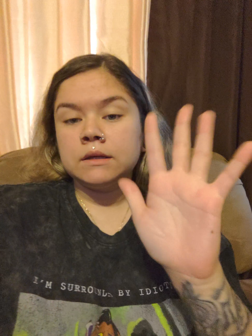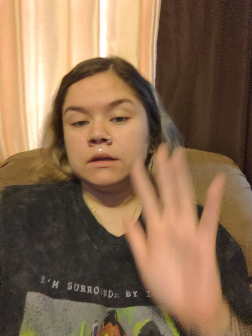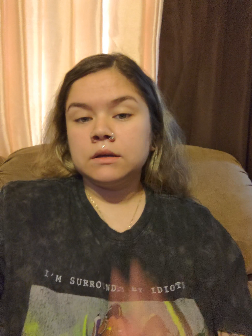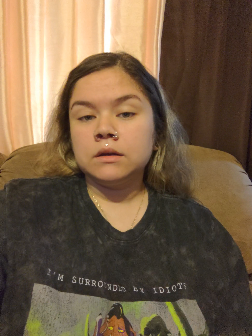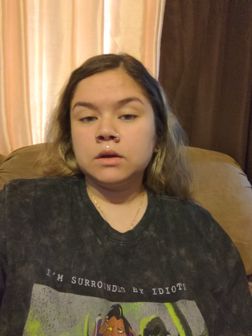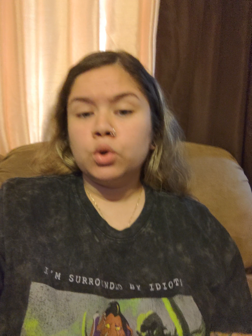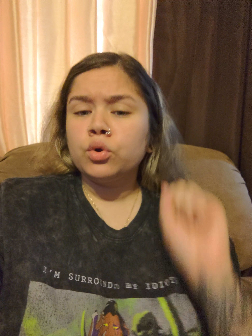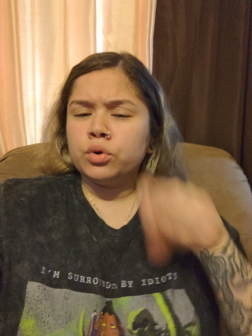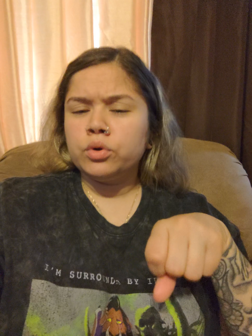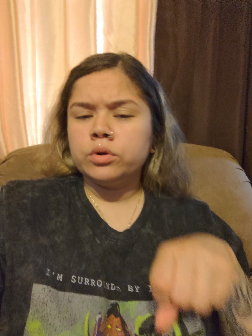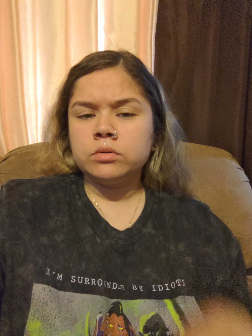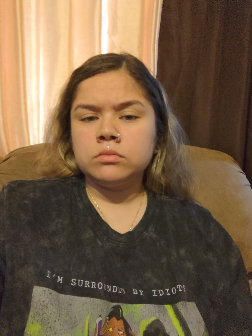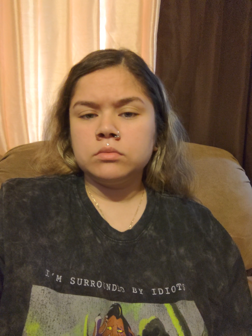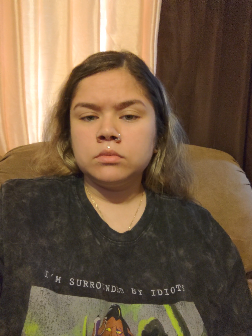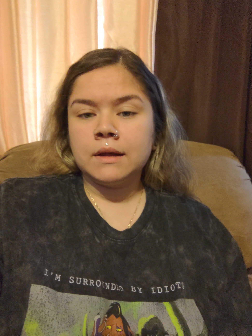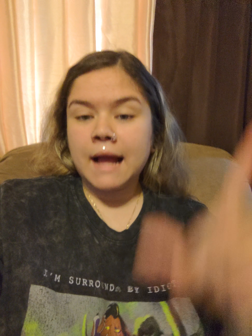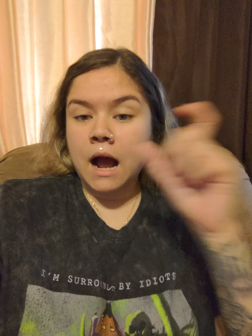could